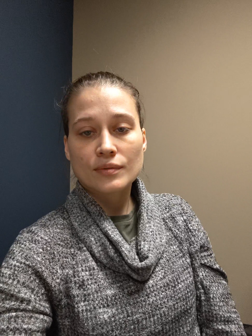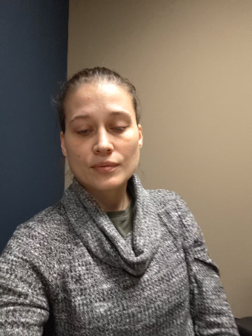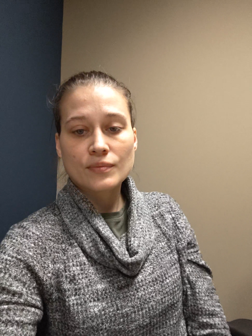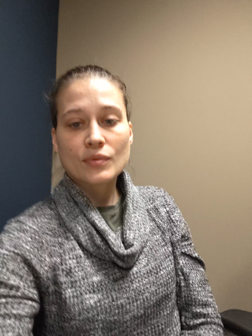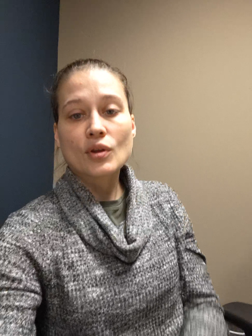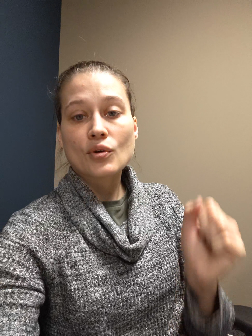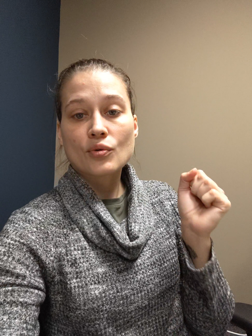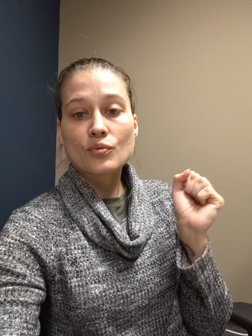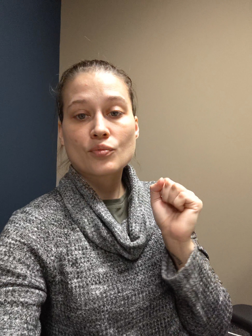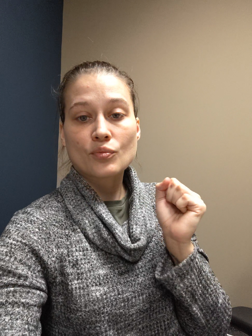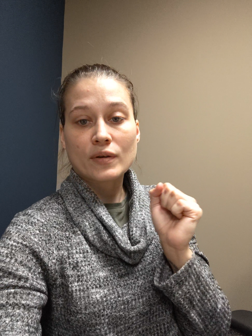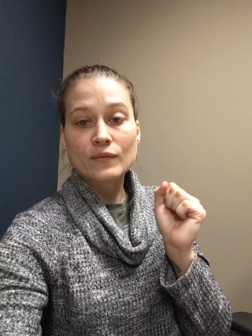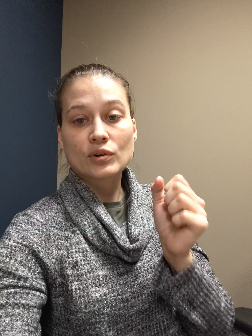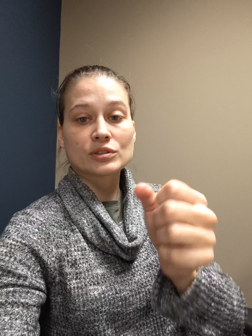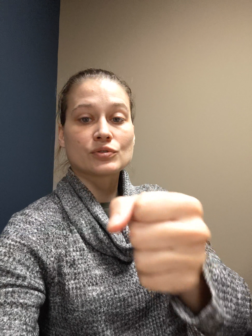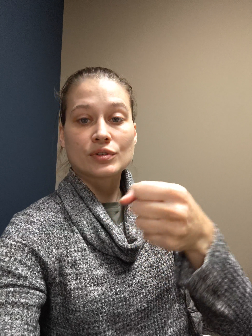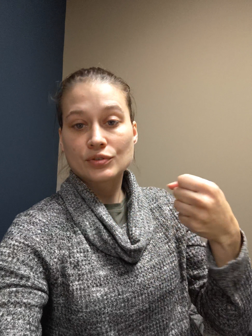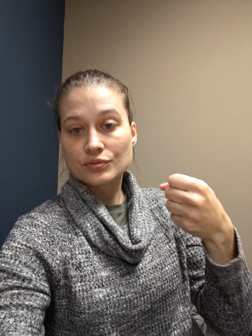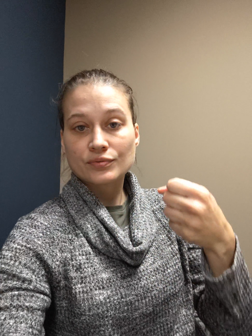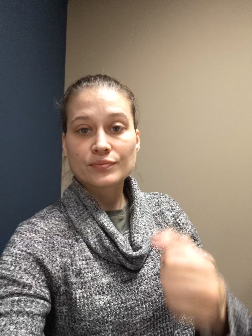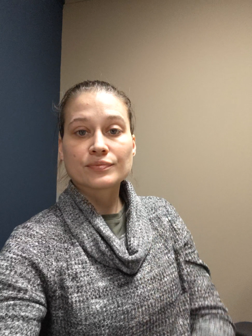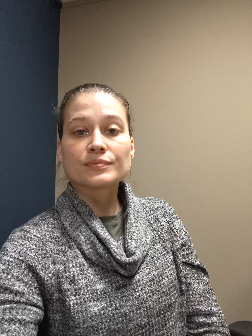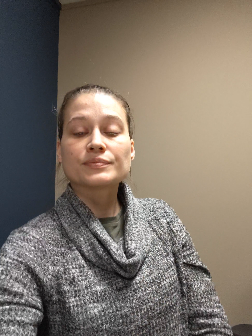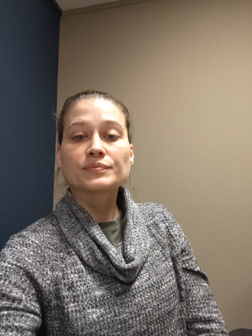refrigerator